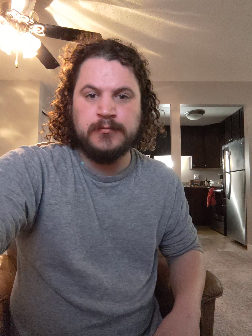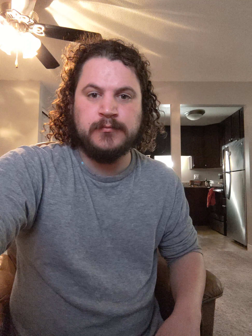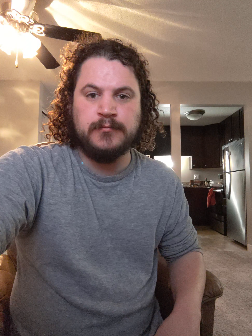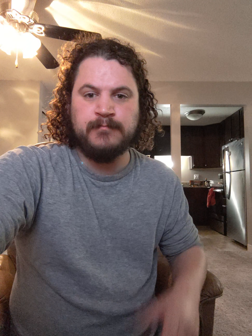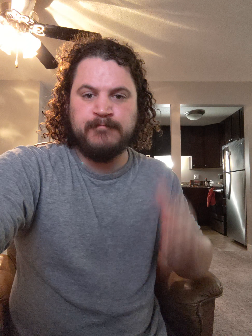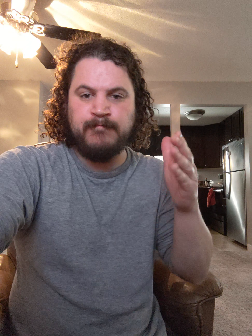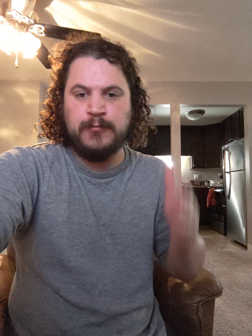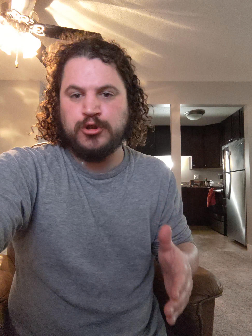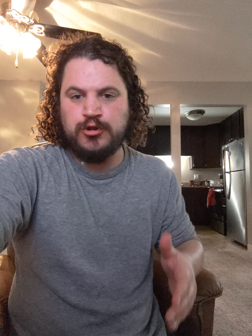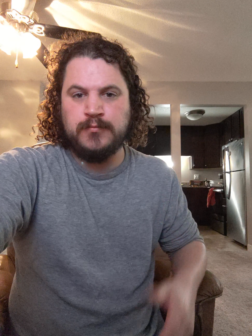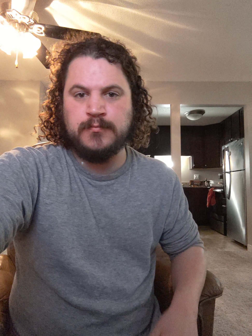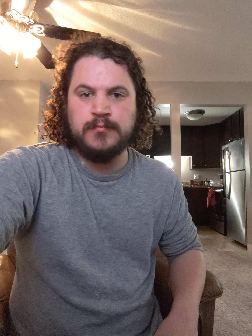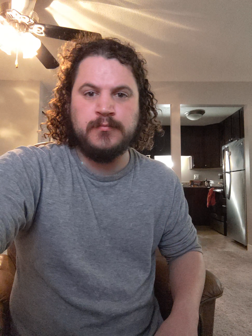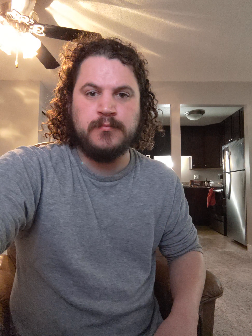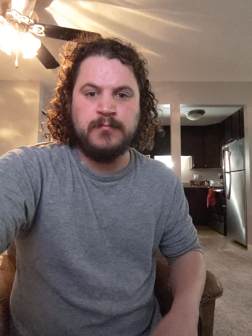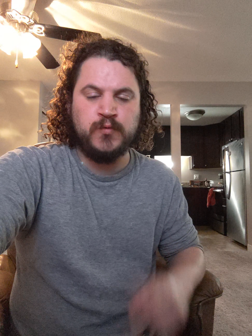person